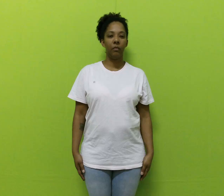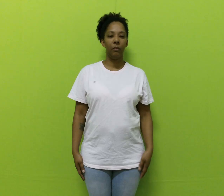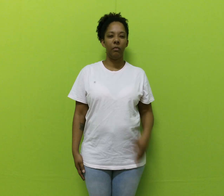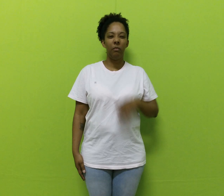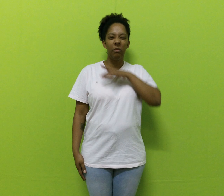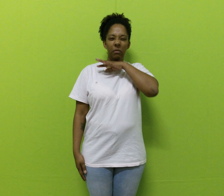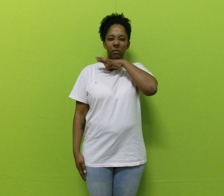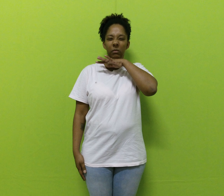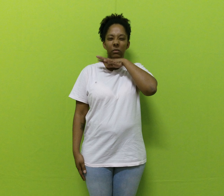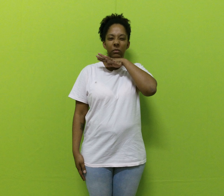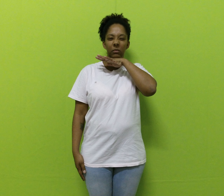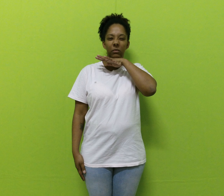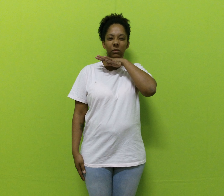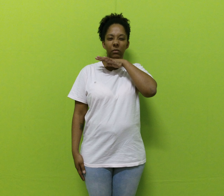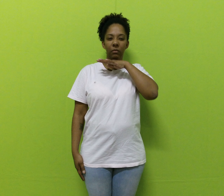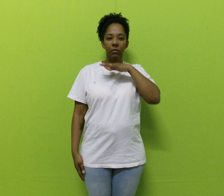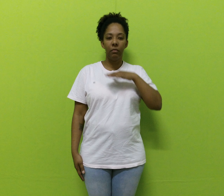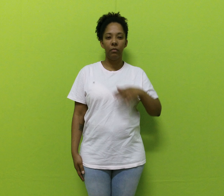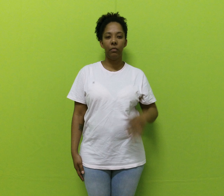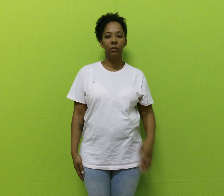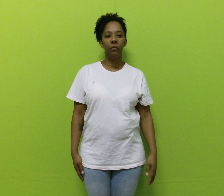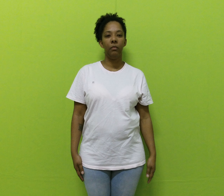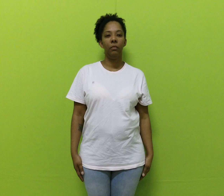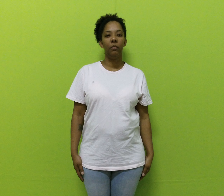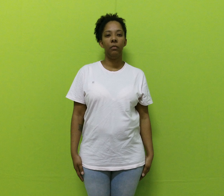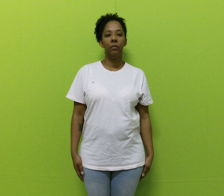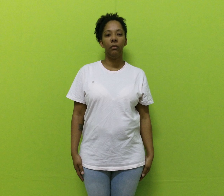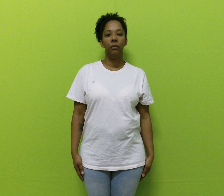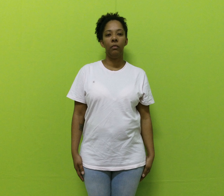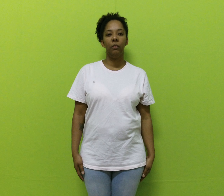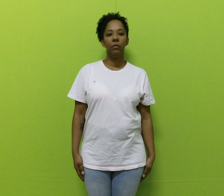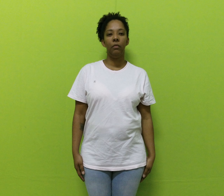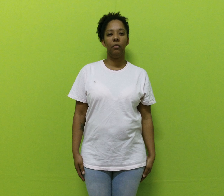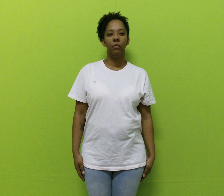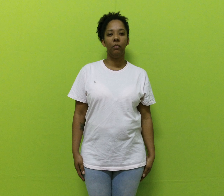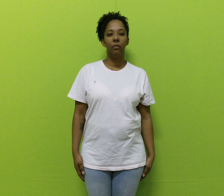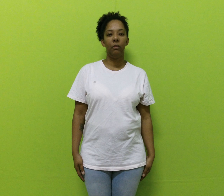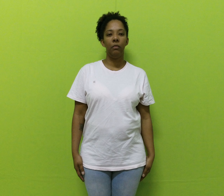ruim